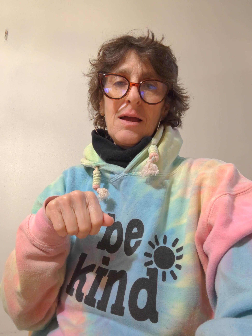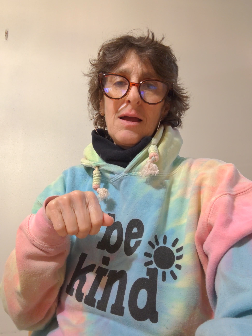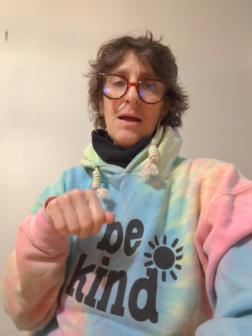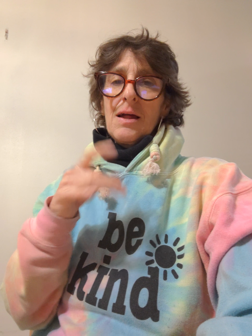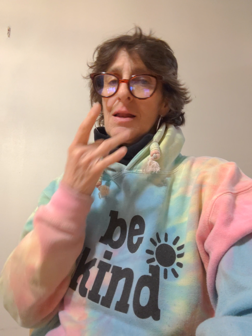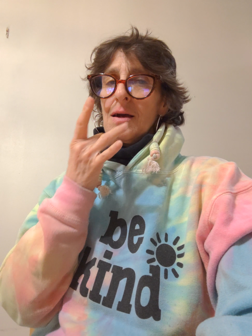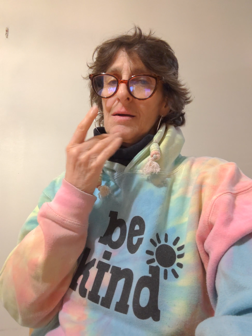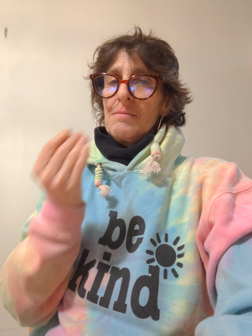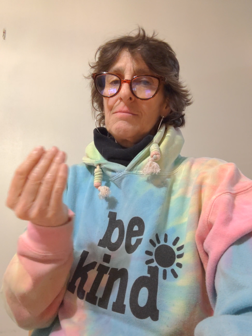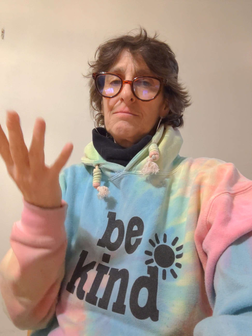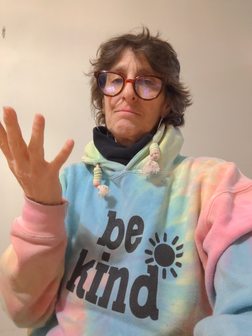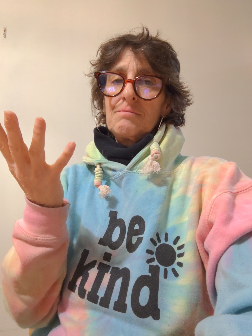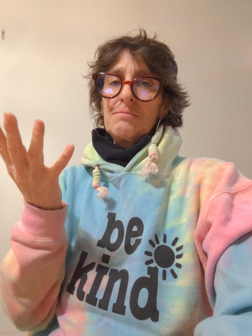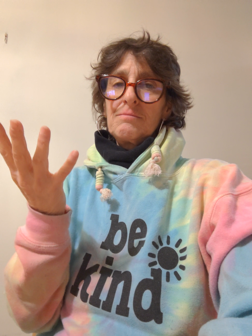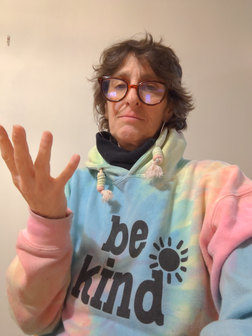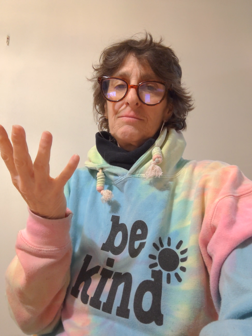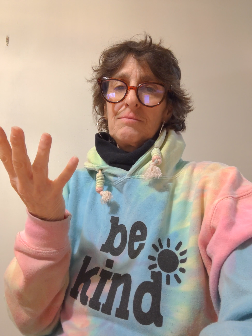lamp